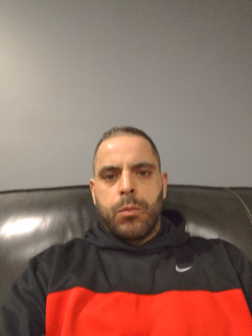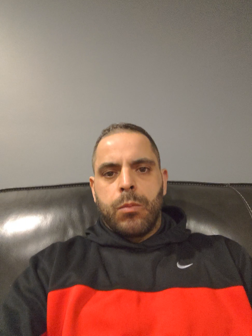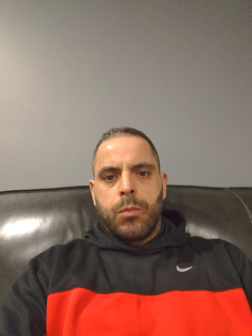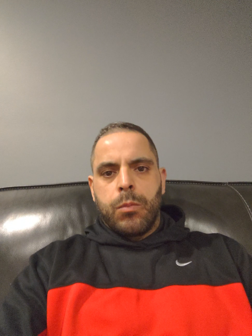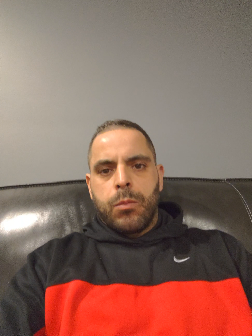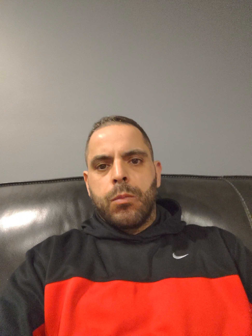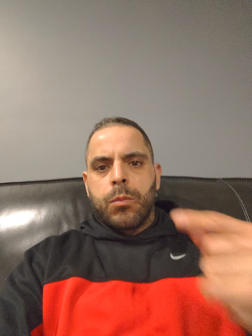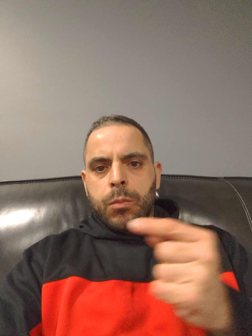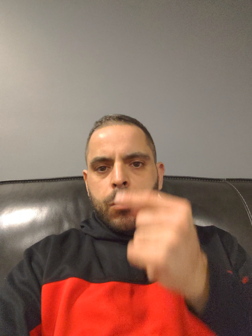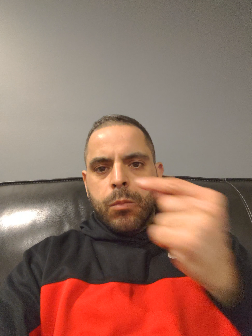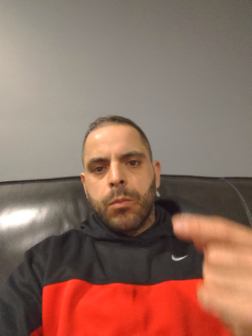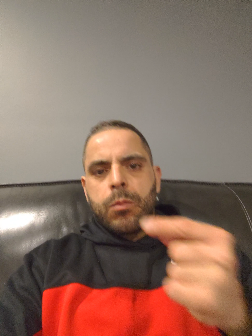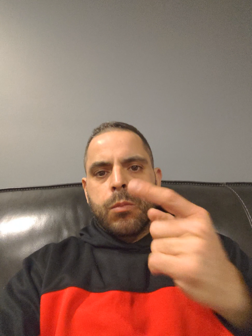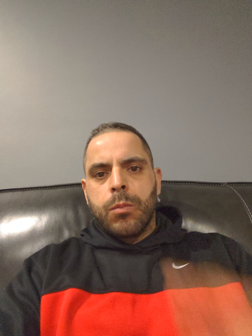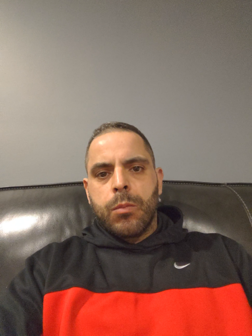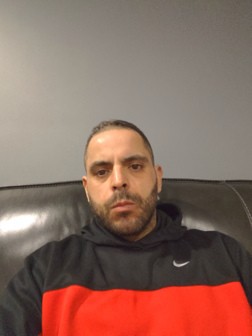owie